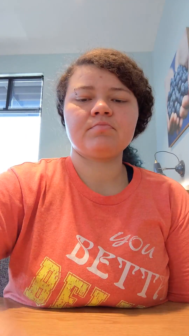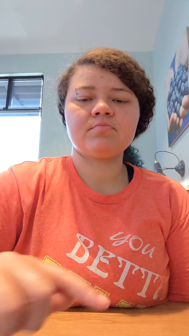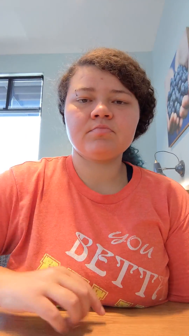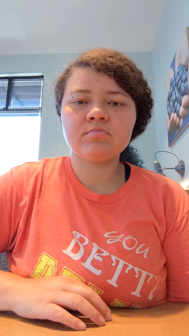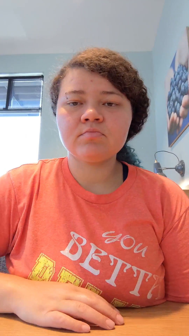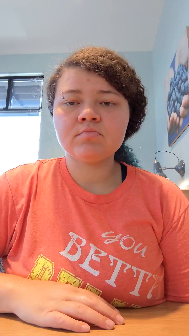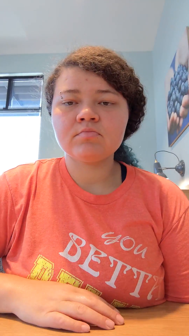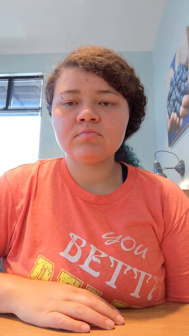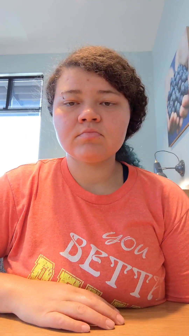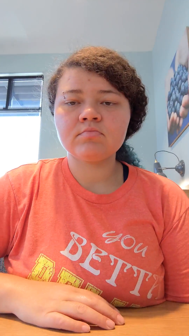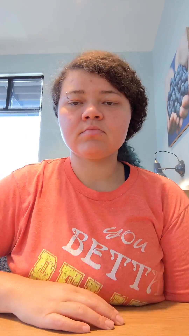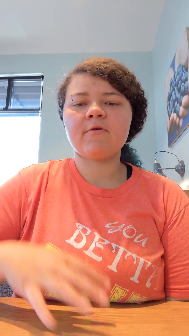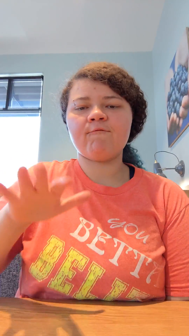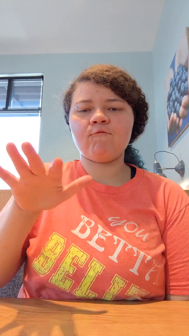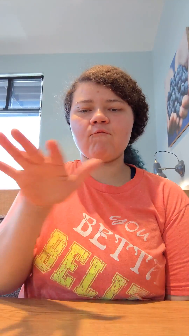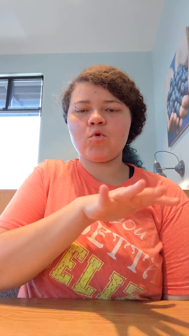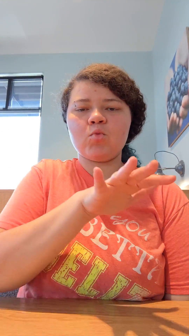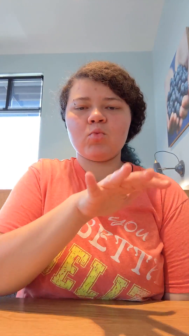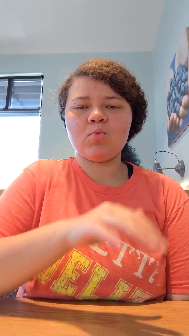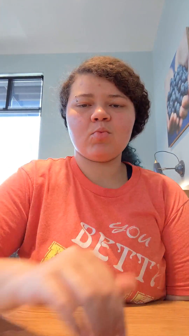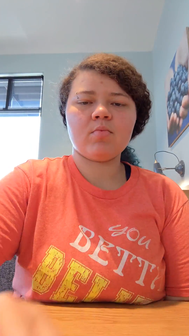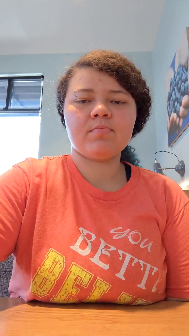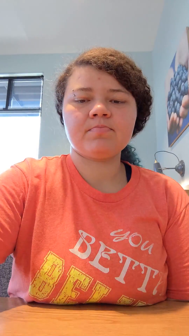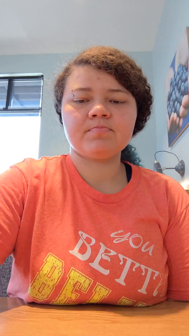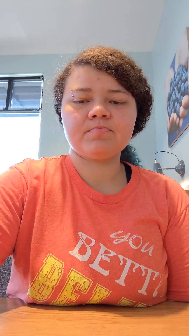full